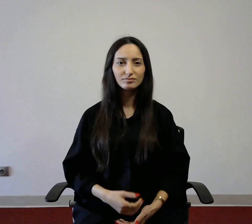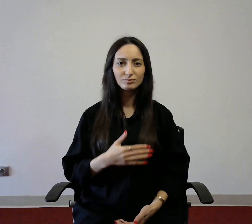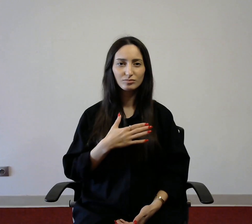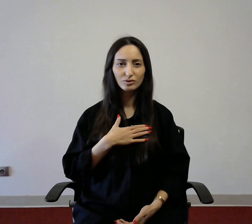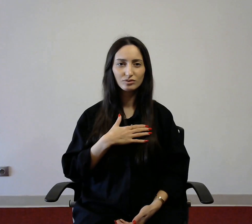mən